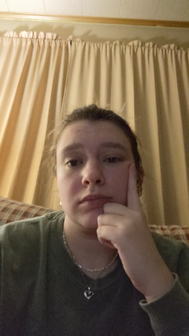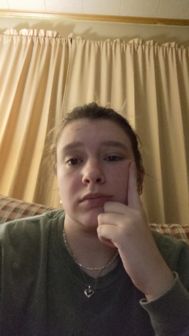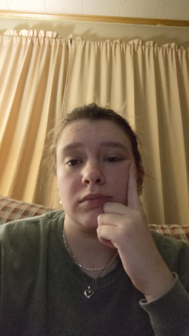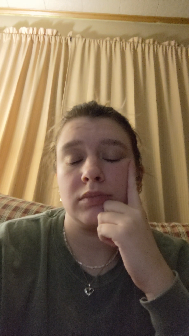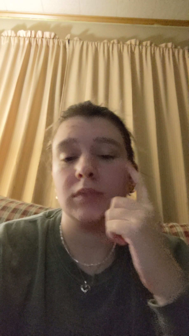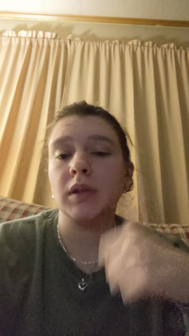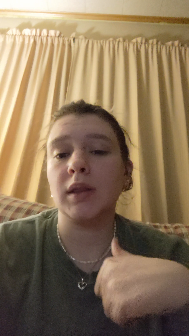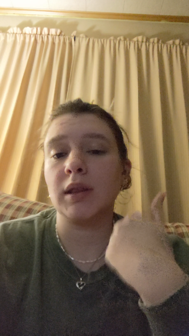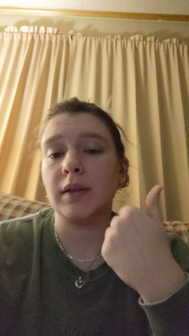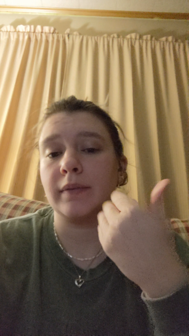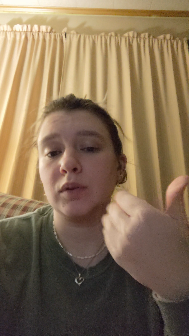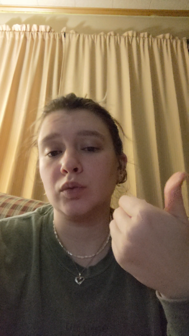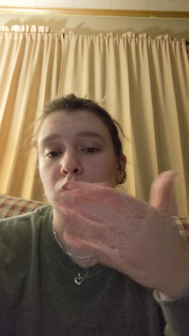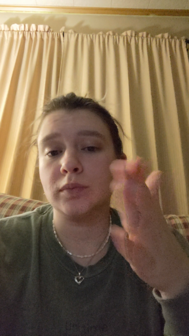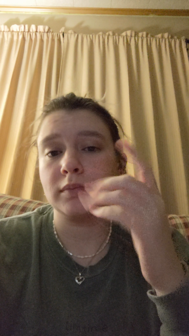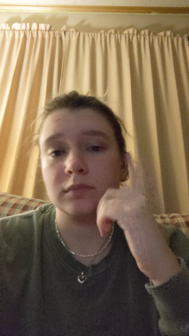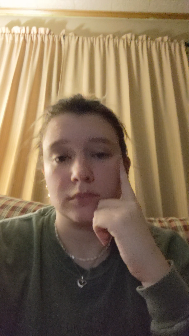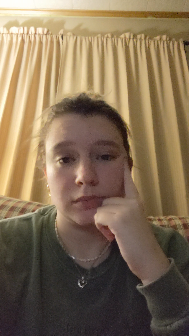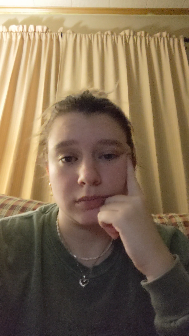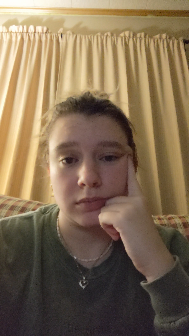living room